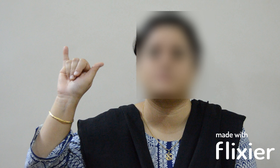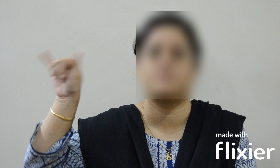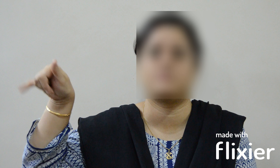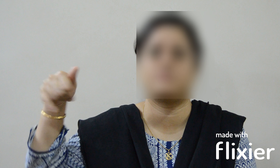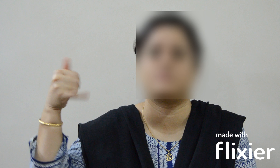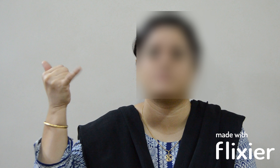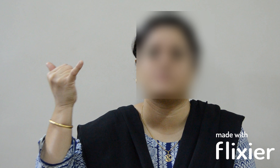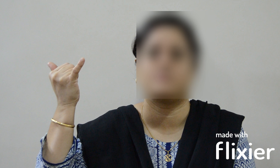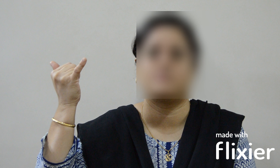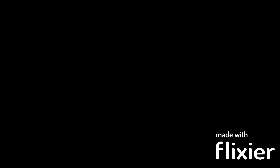ج